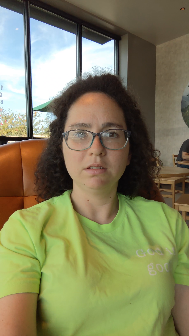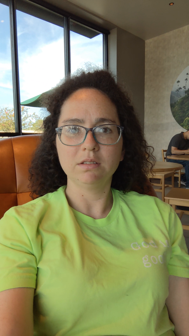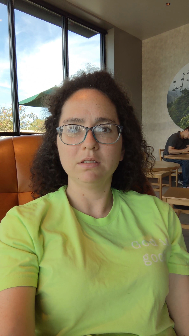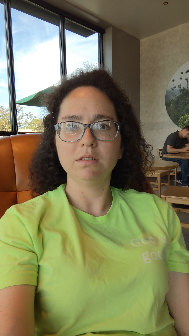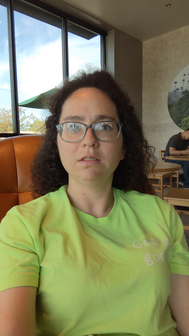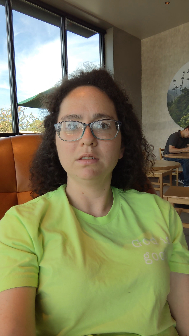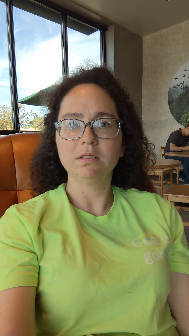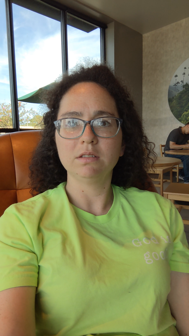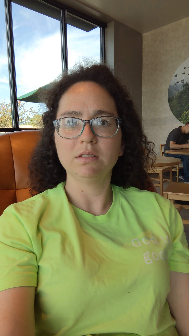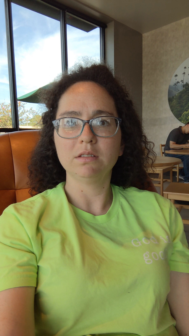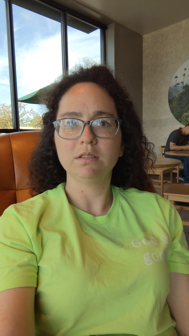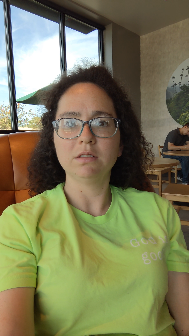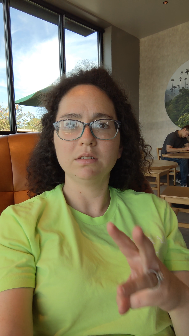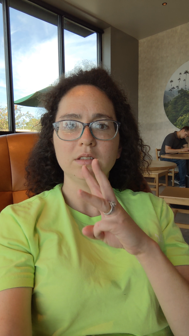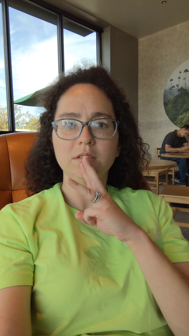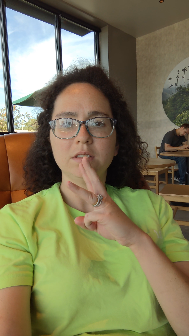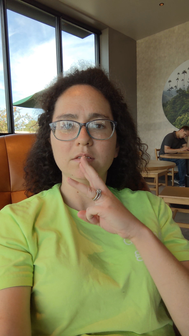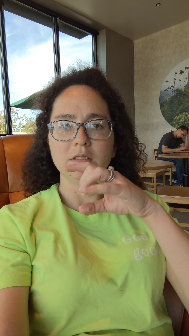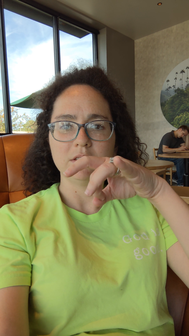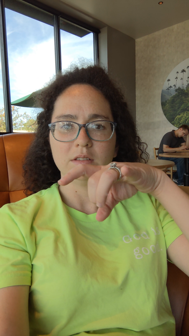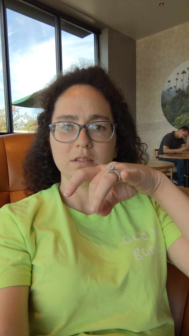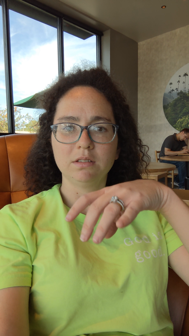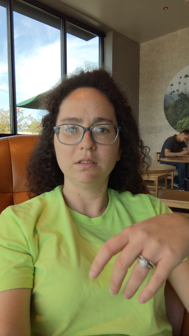melon